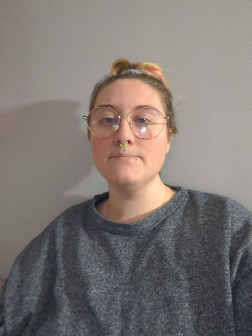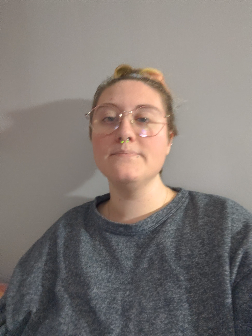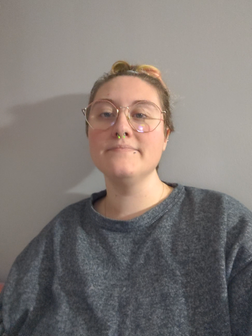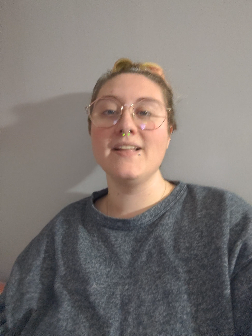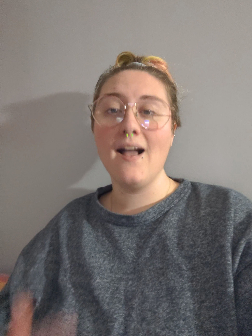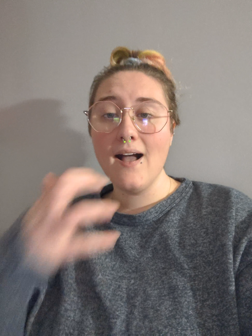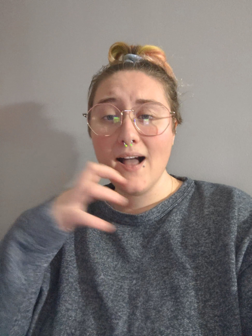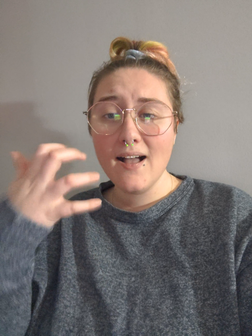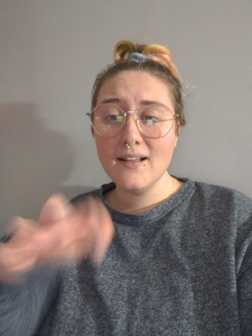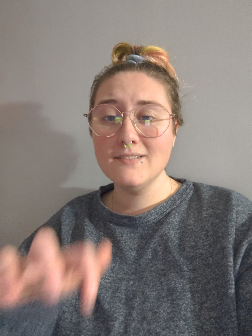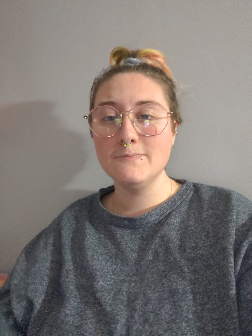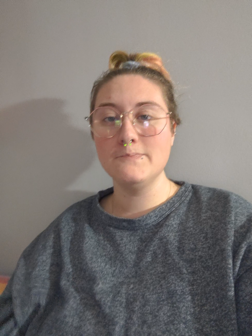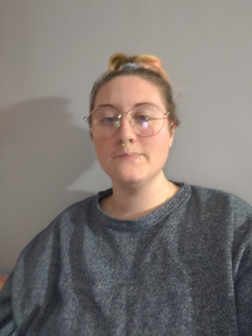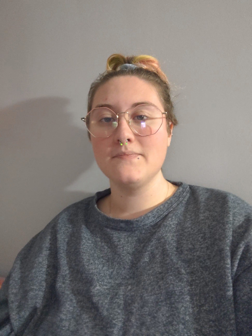hot